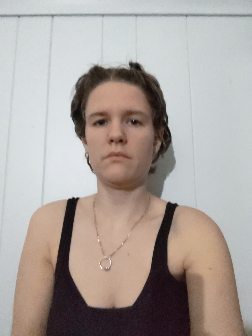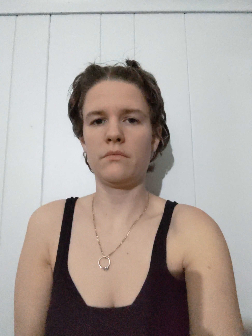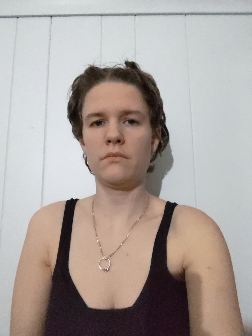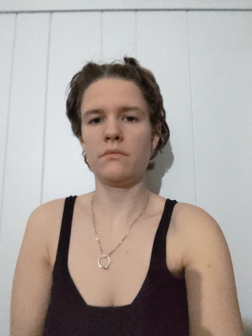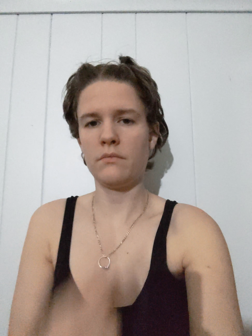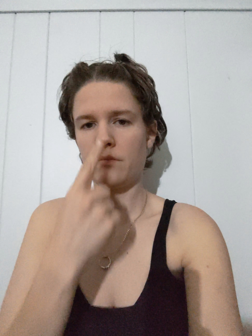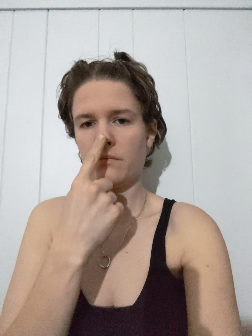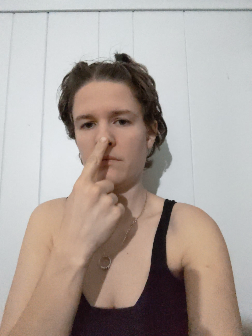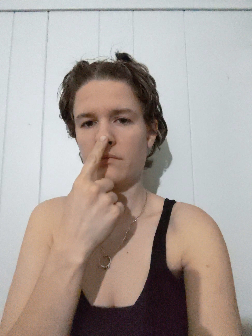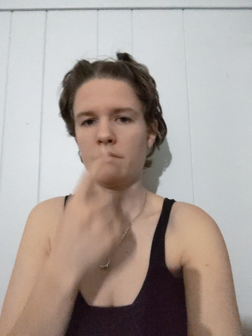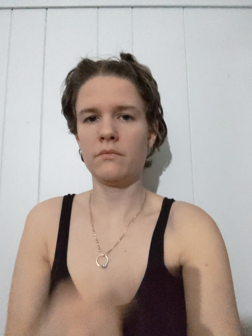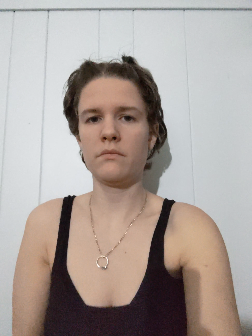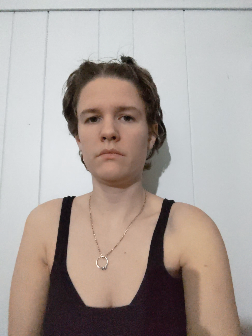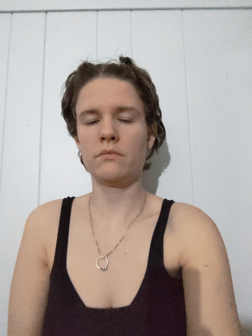nose